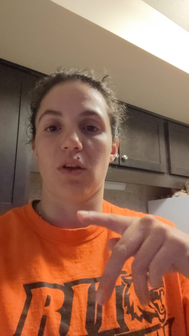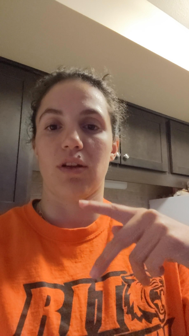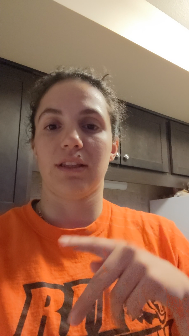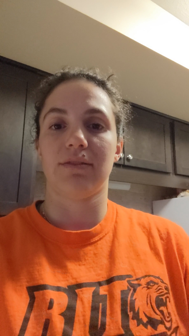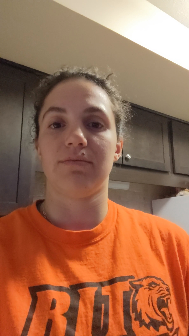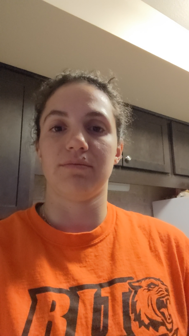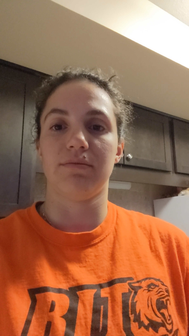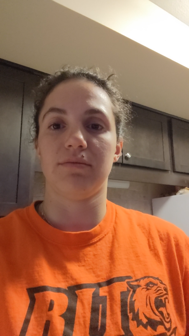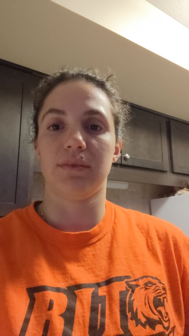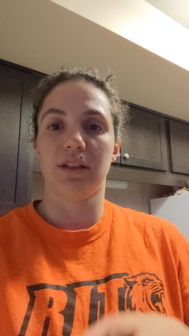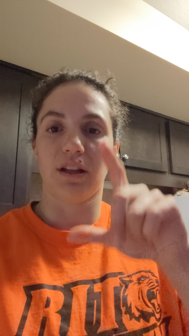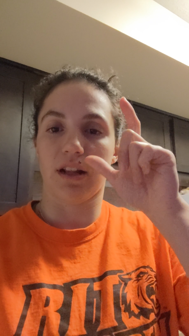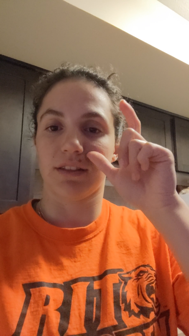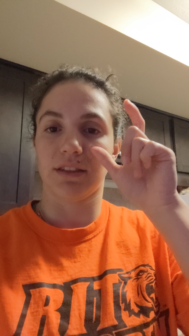glasses